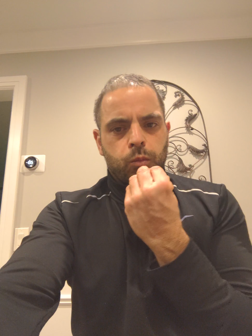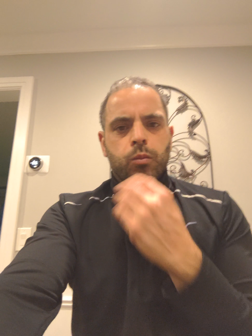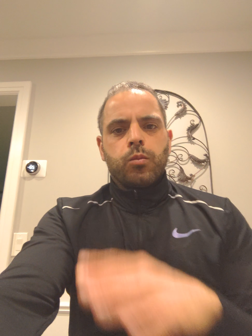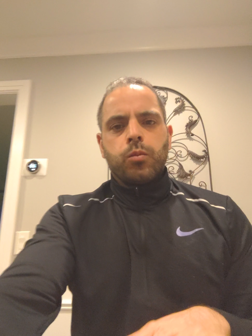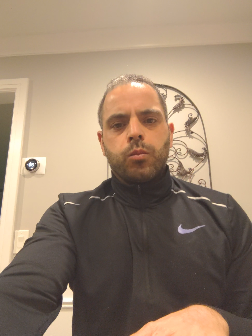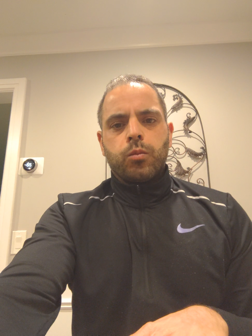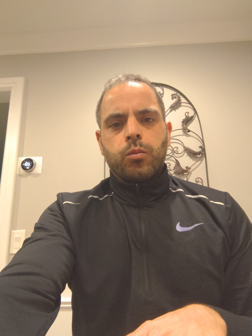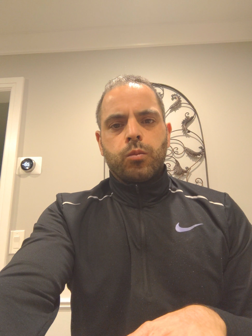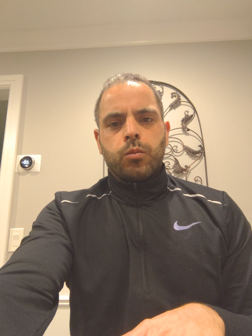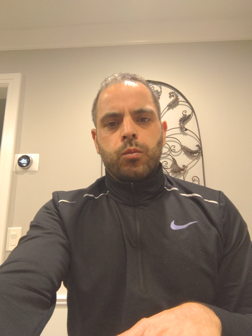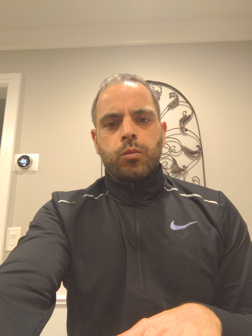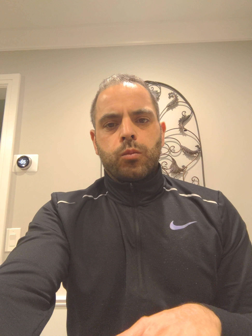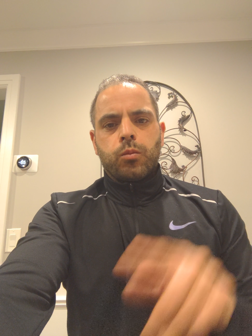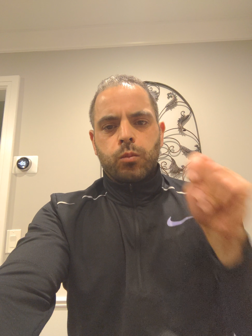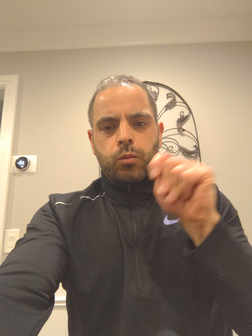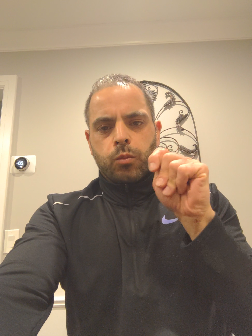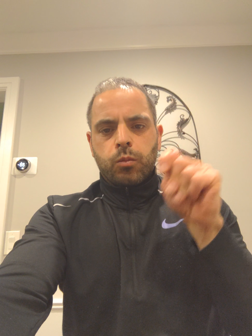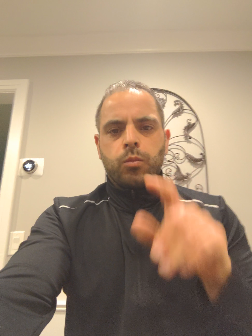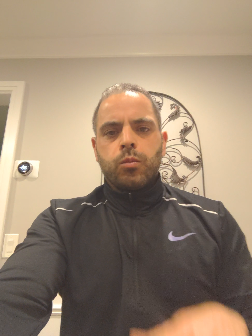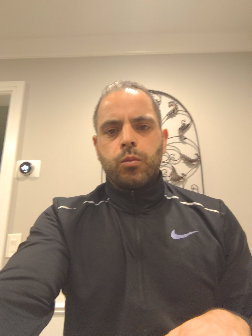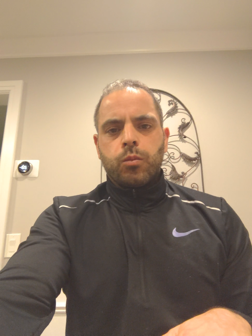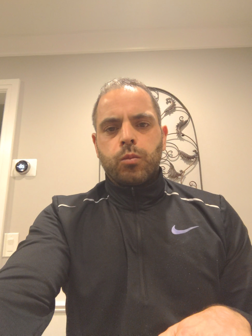potty